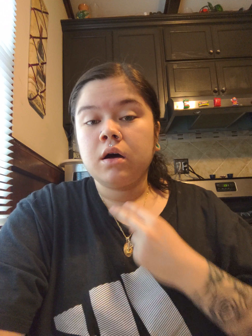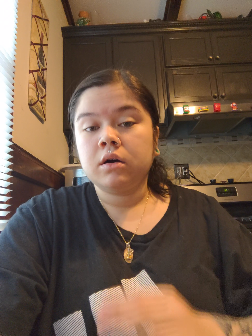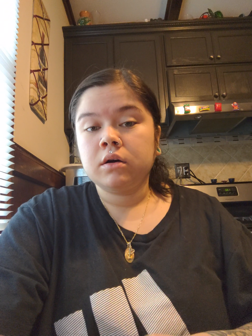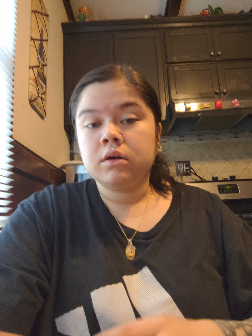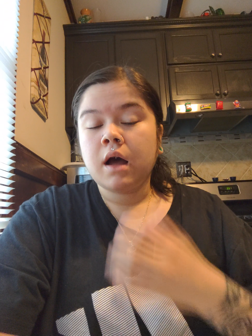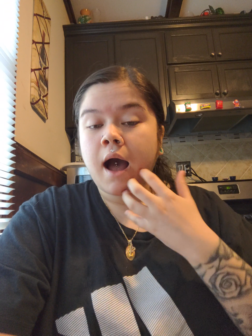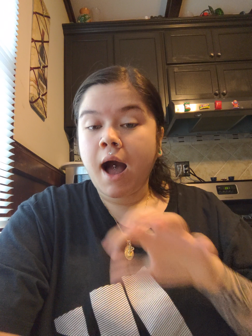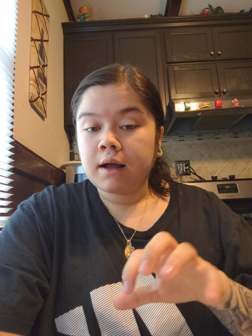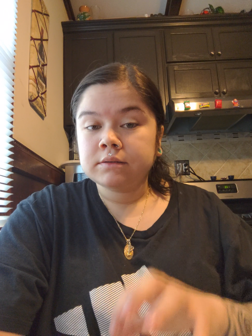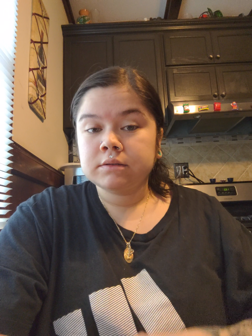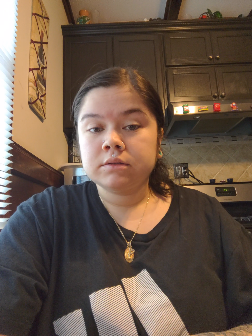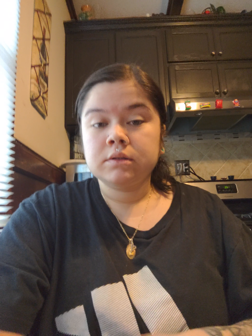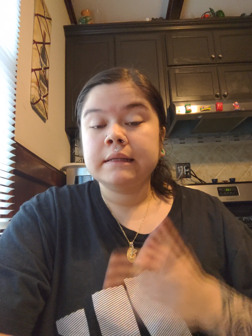hot